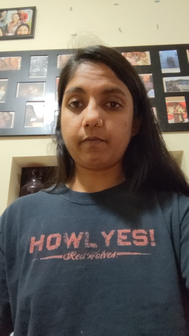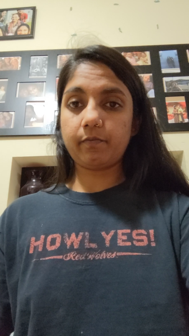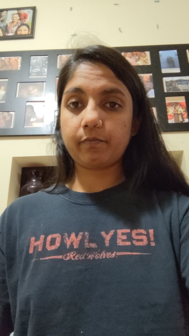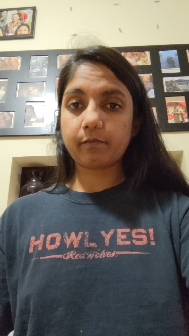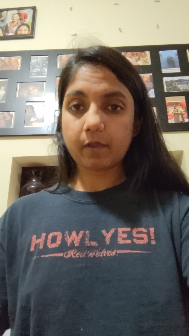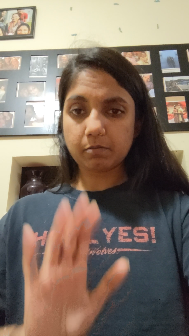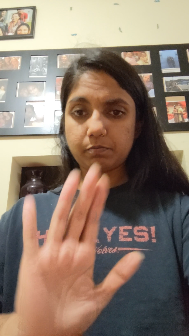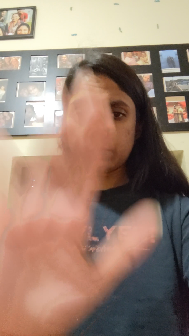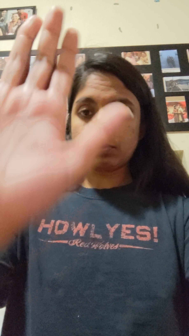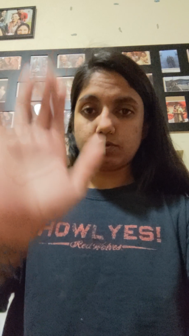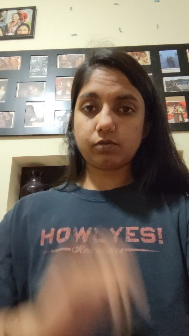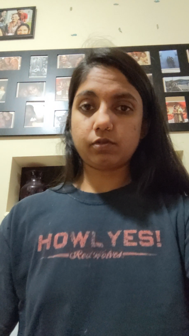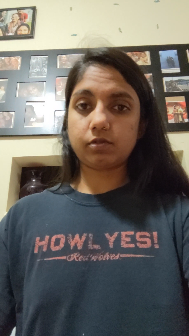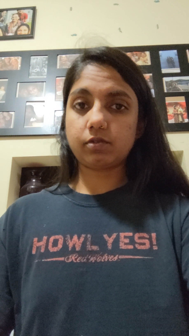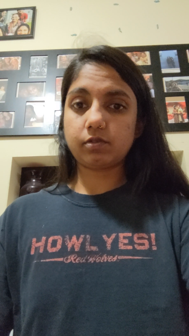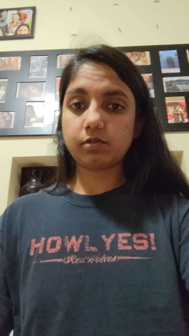push